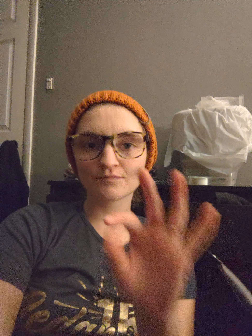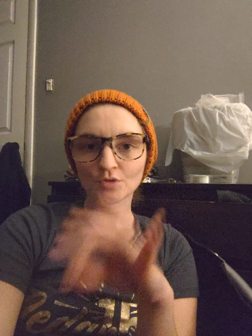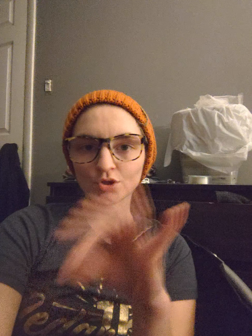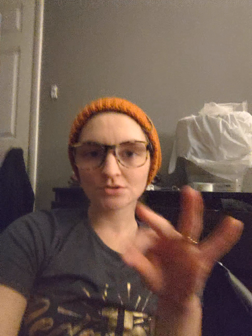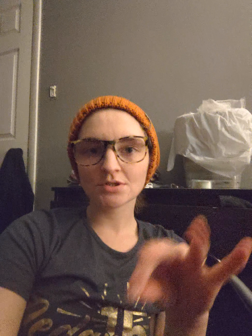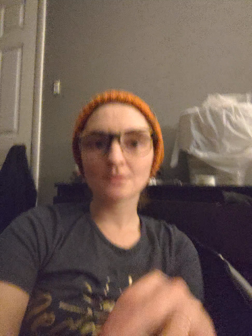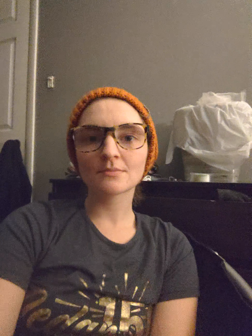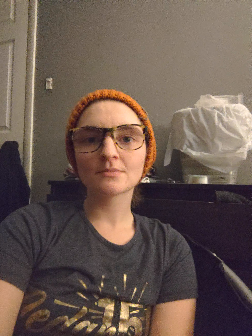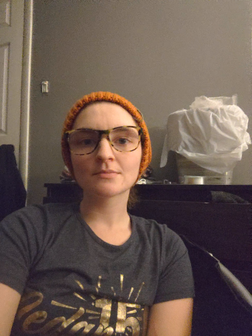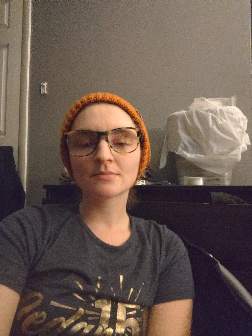french fries